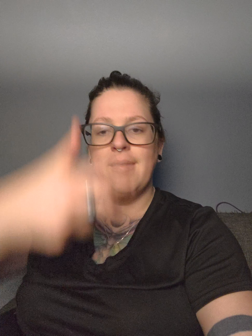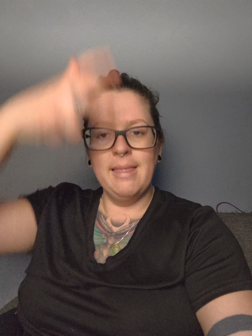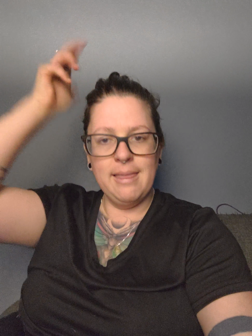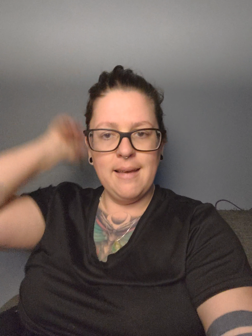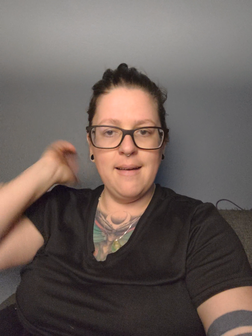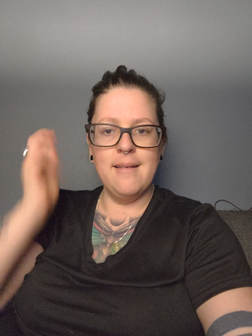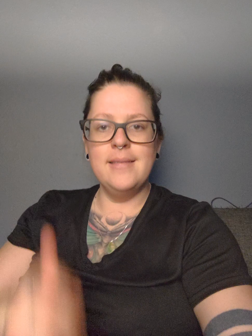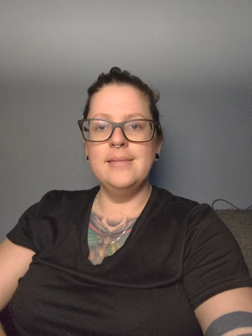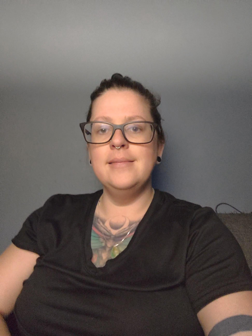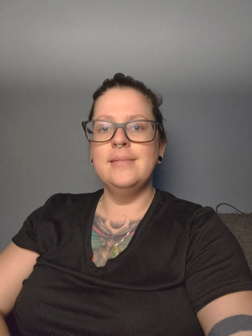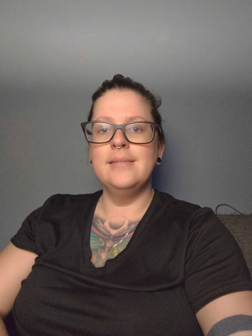lion